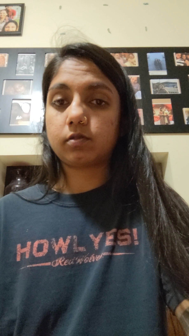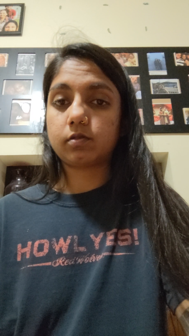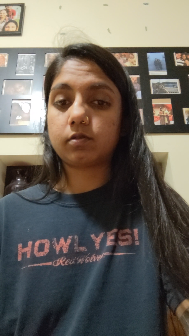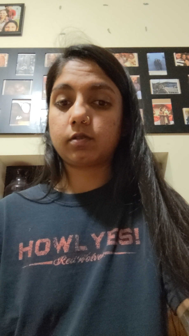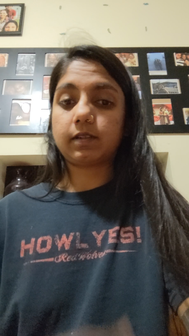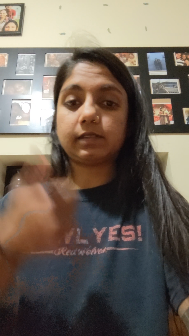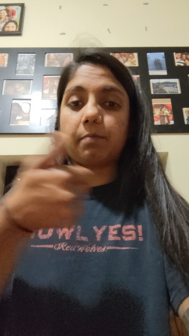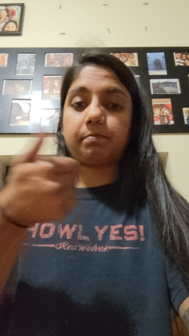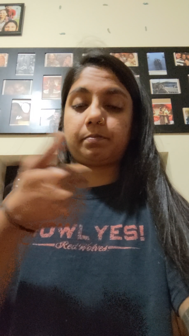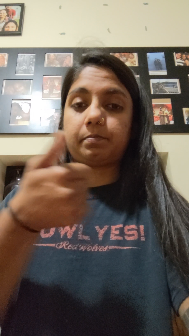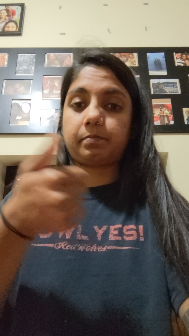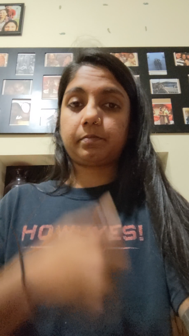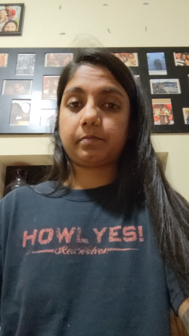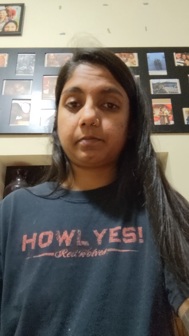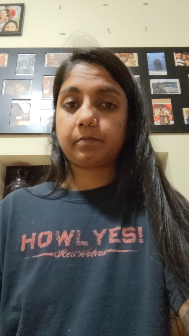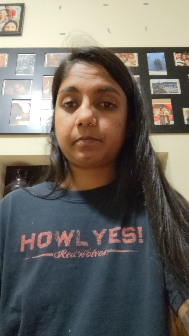game